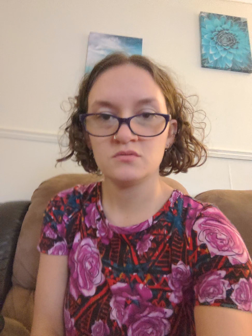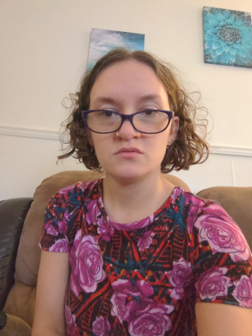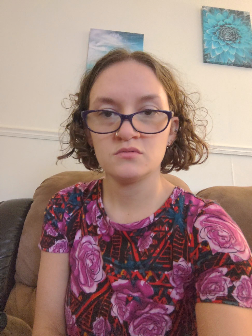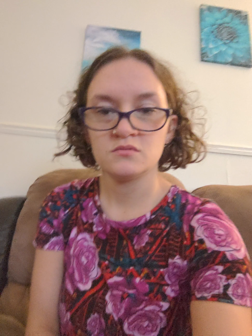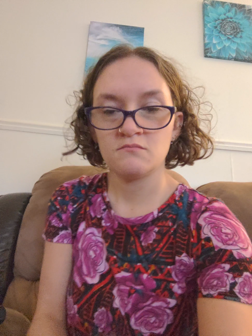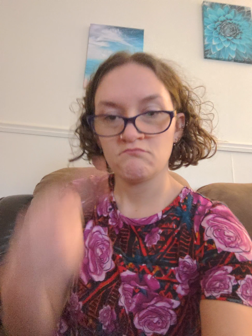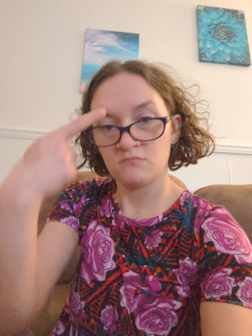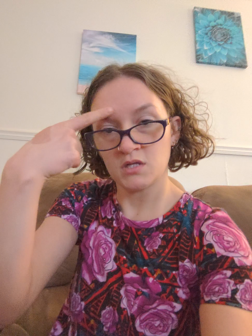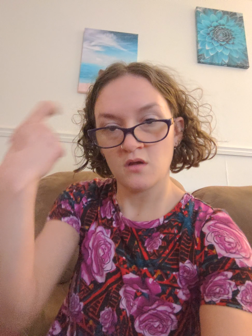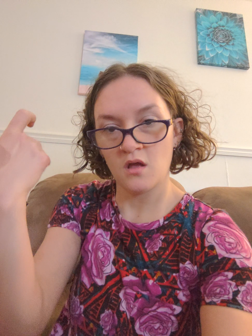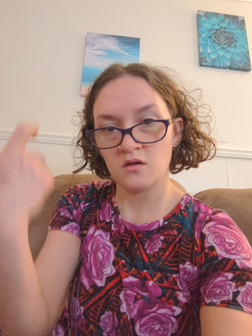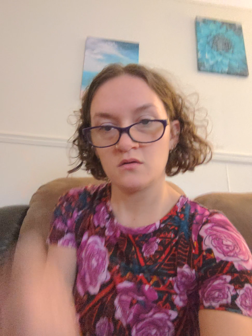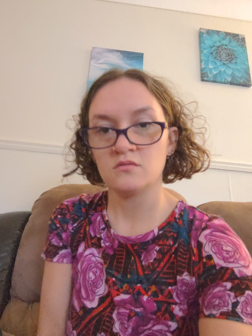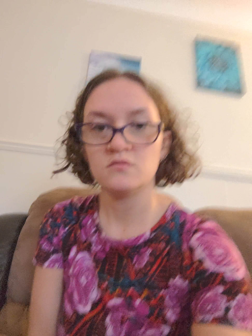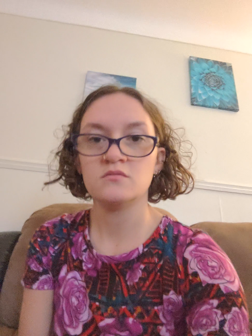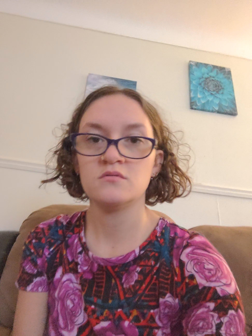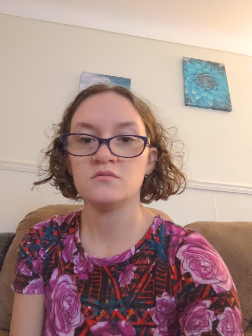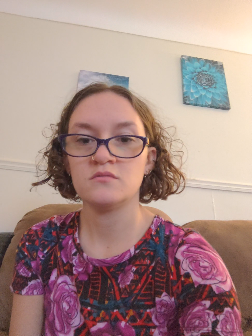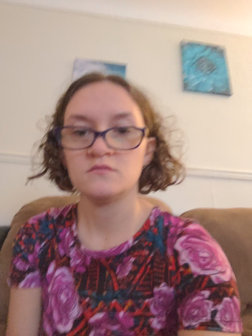because